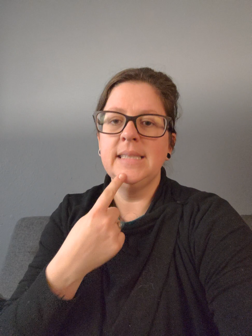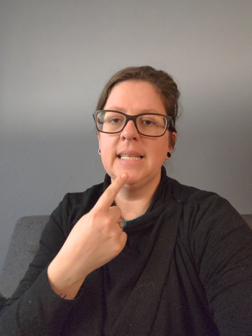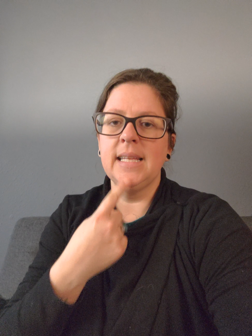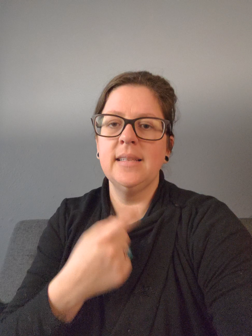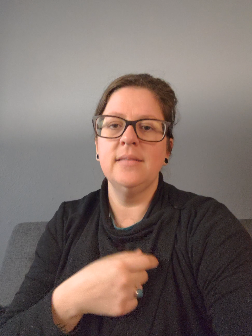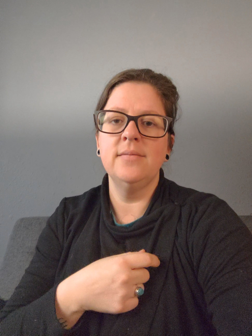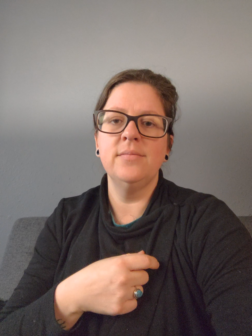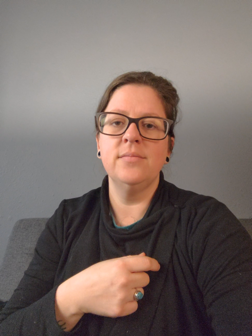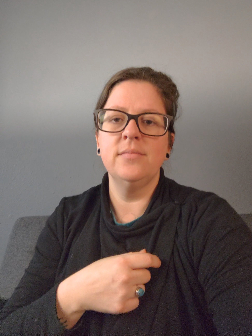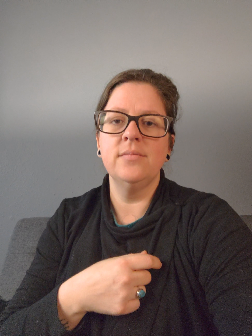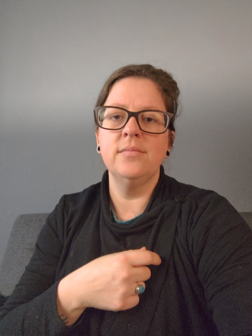say